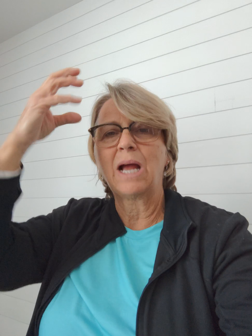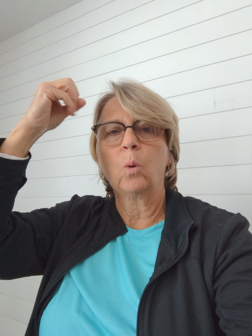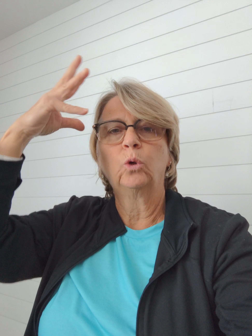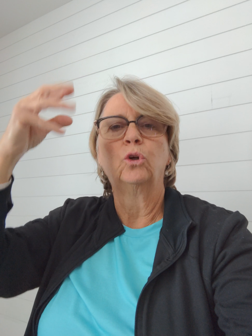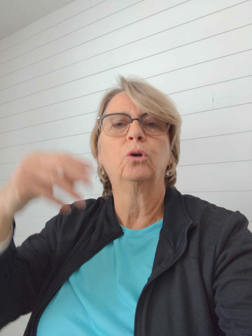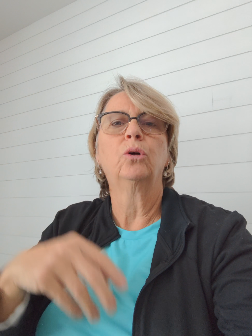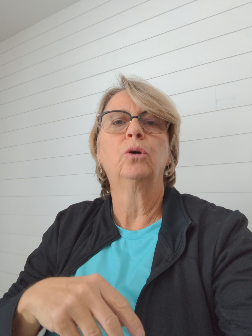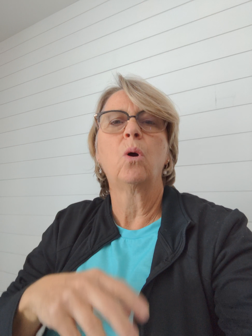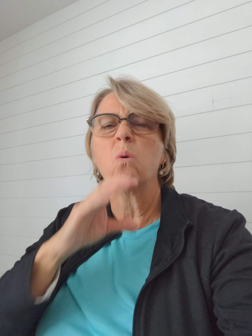shower